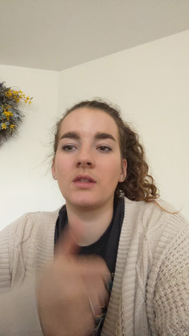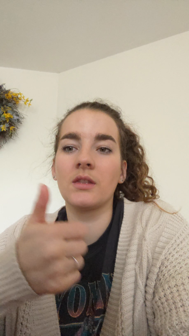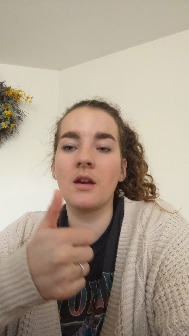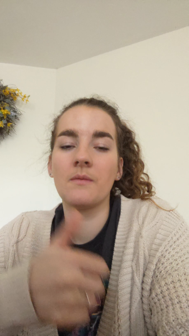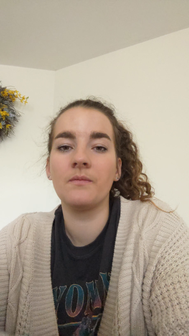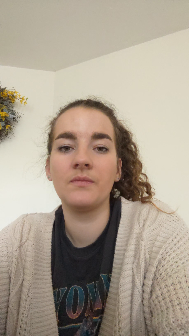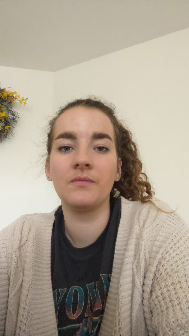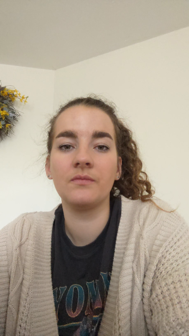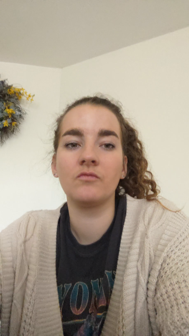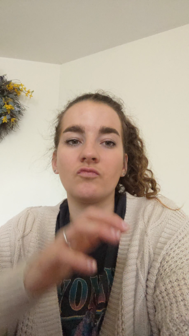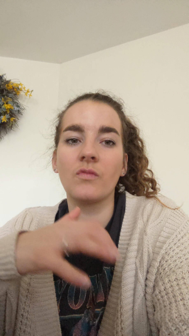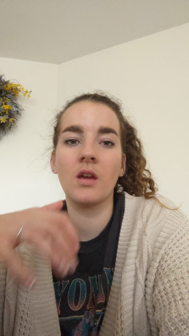grapes